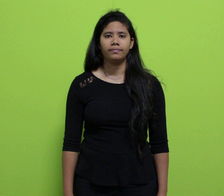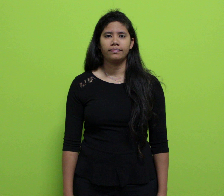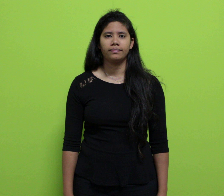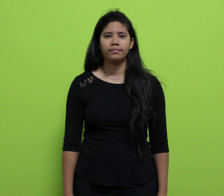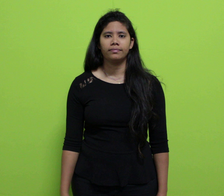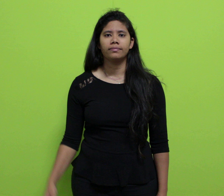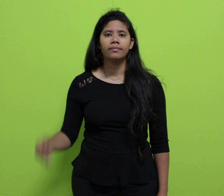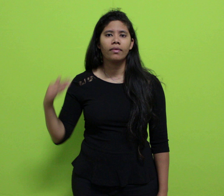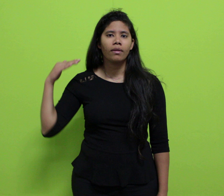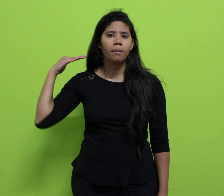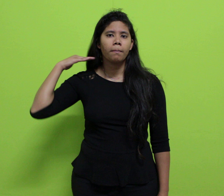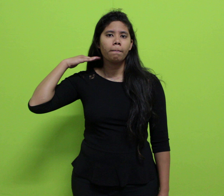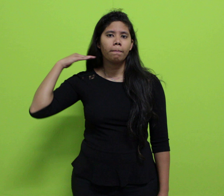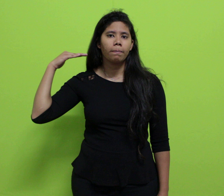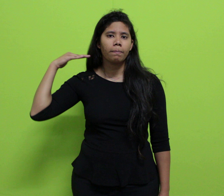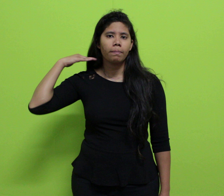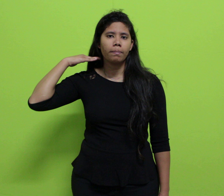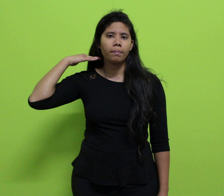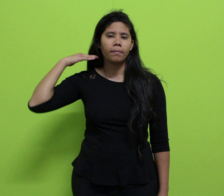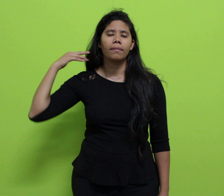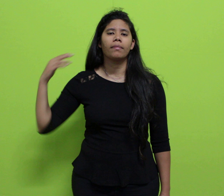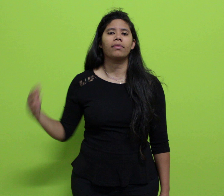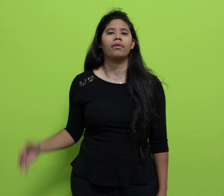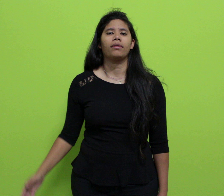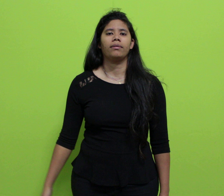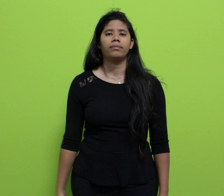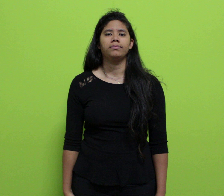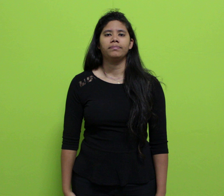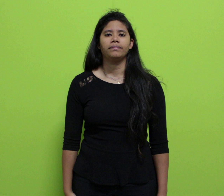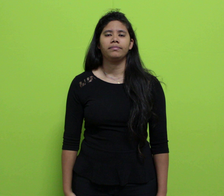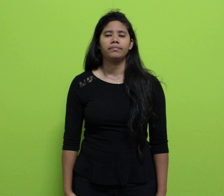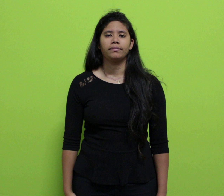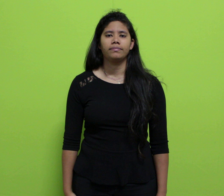banco